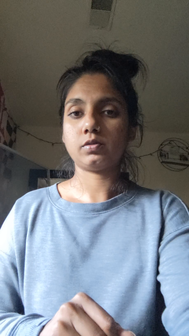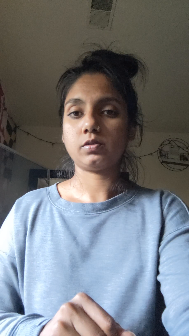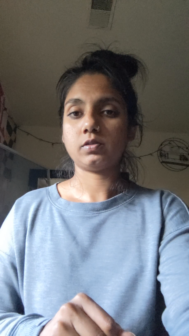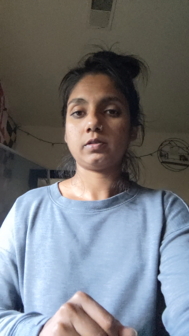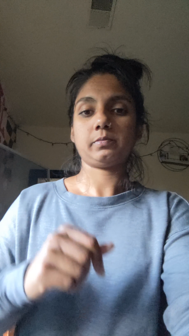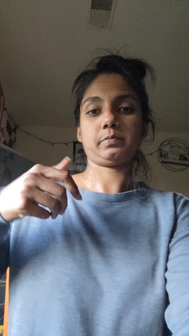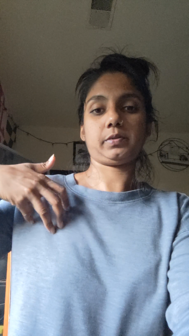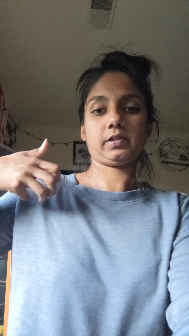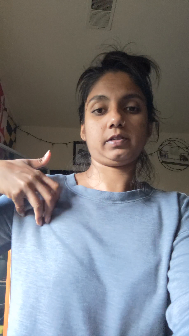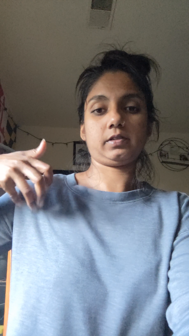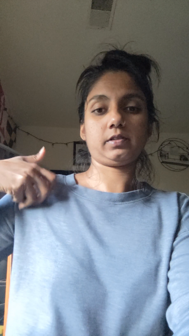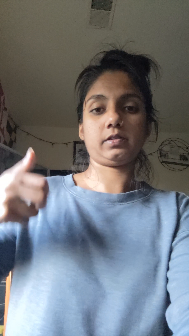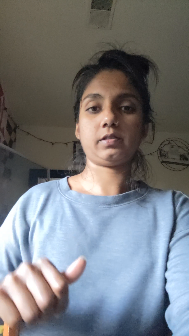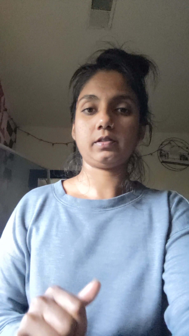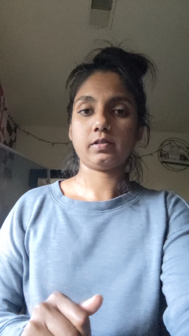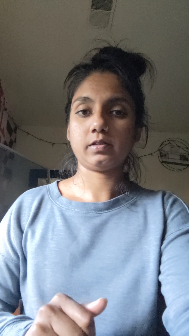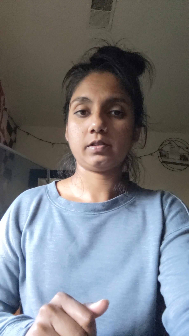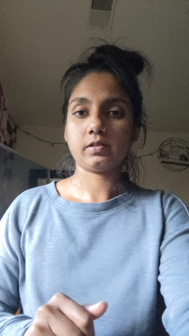monkey